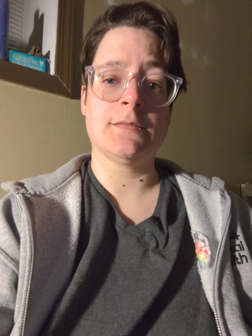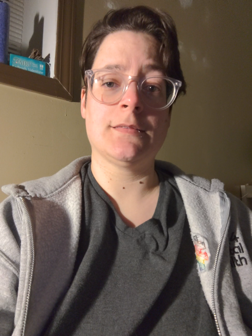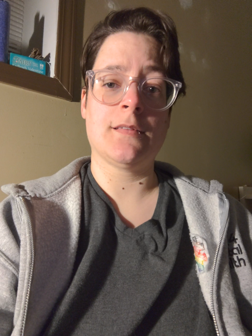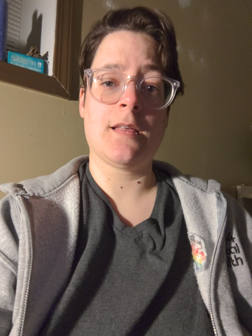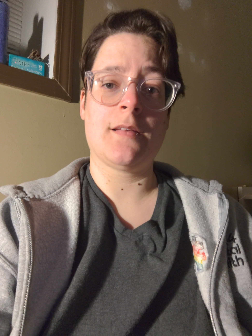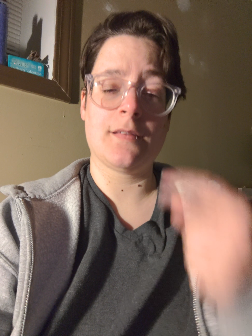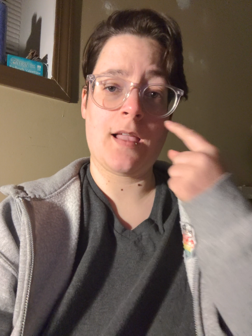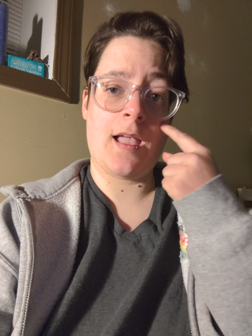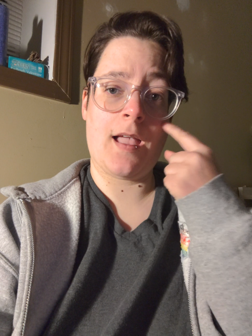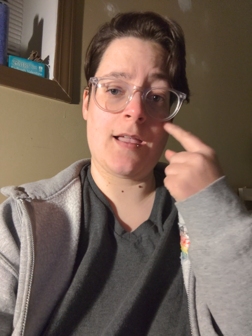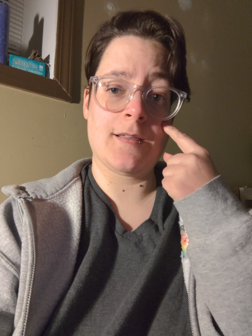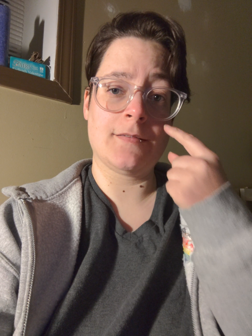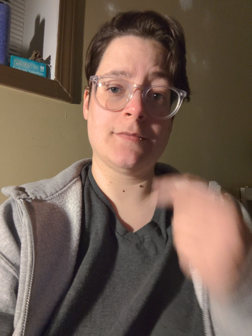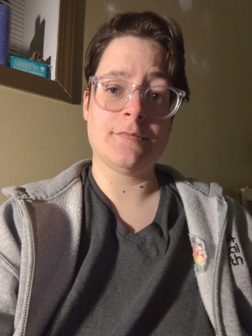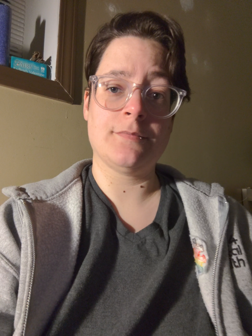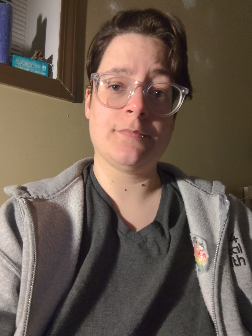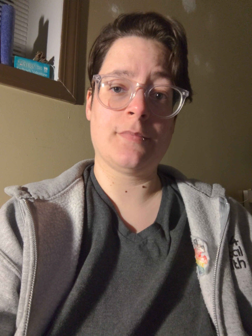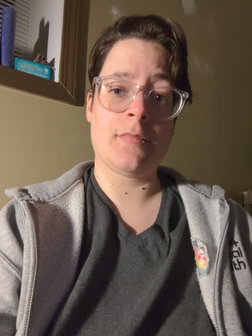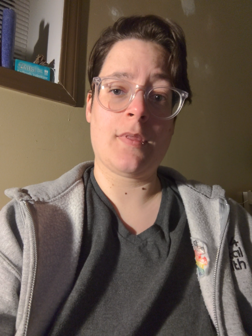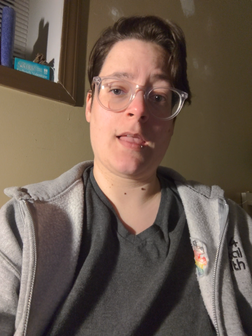eye